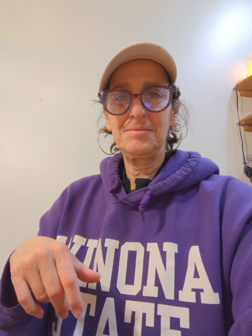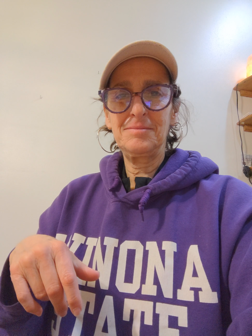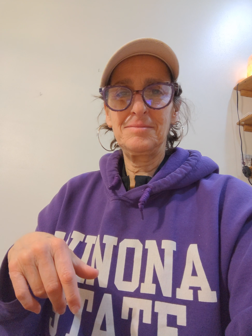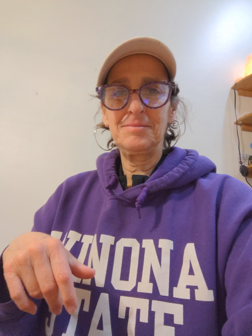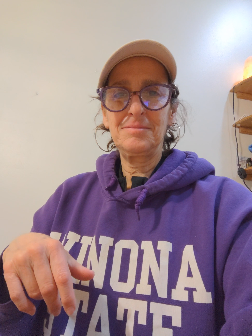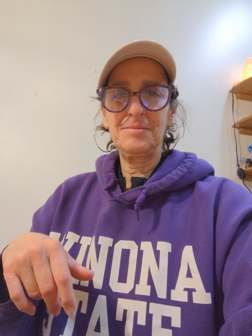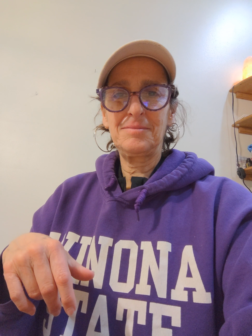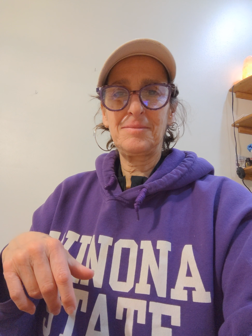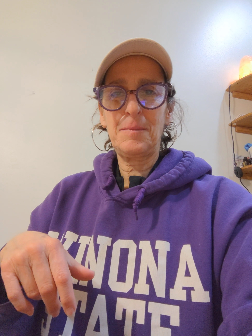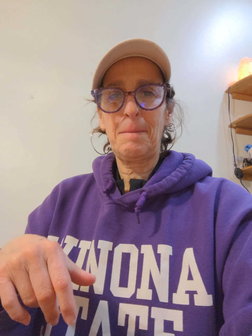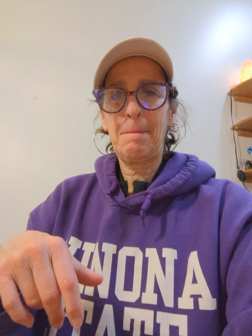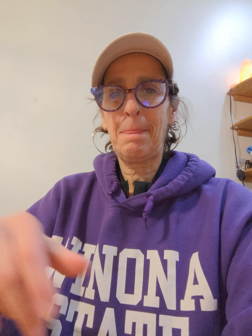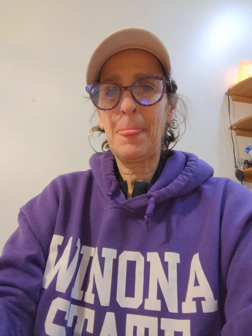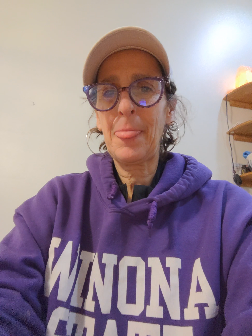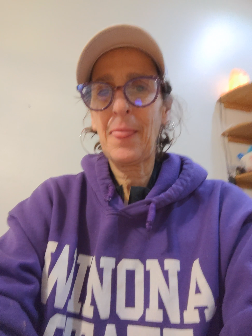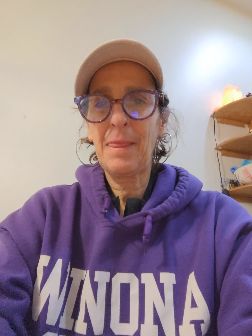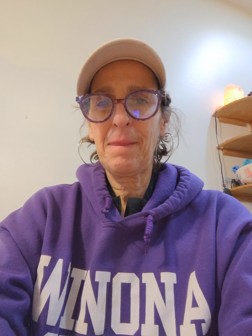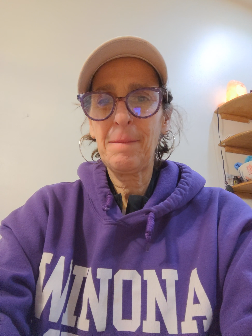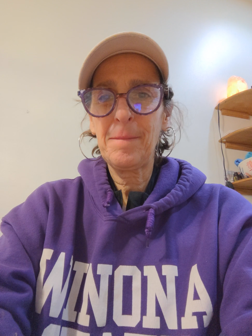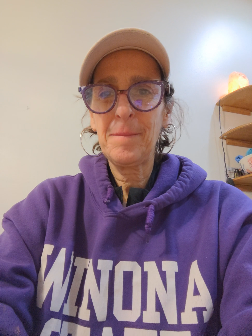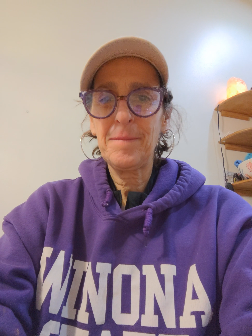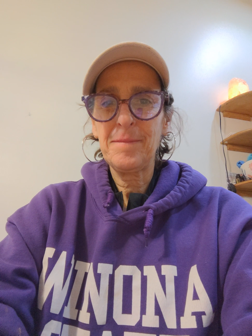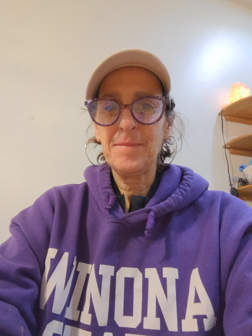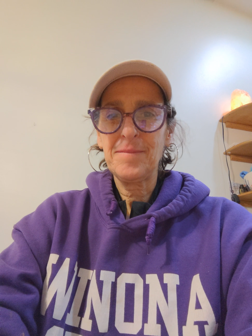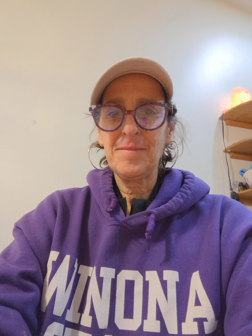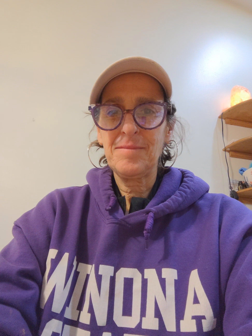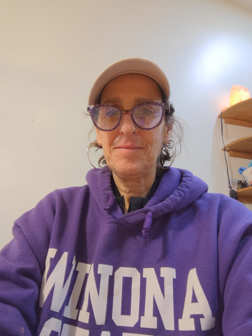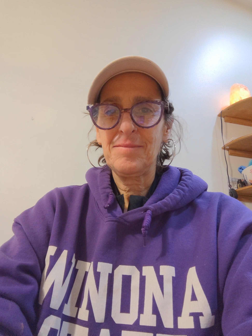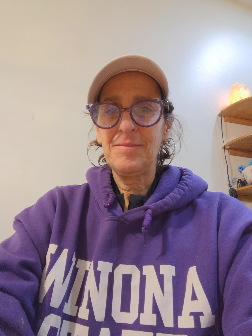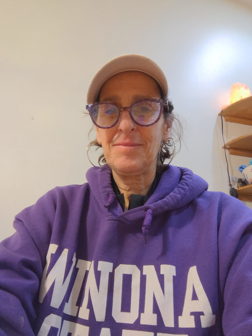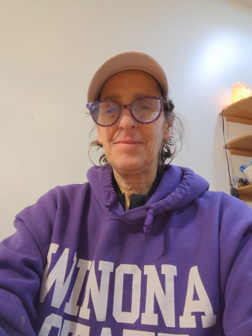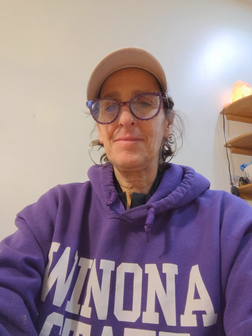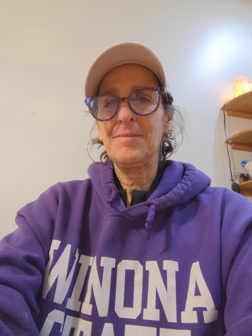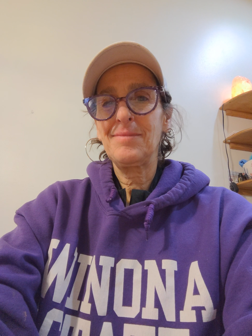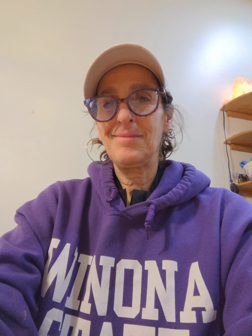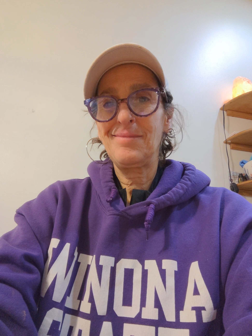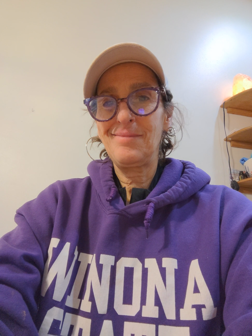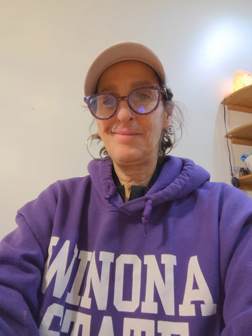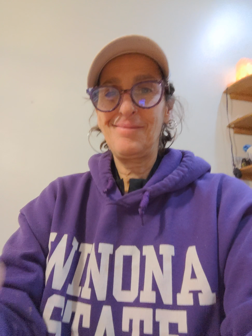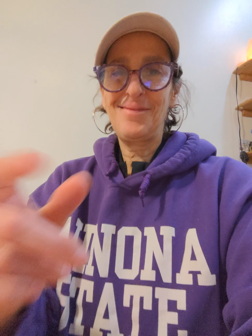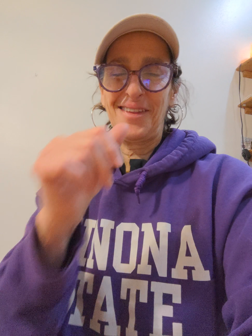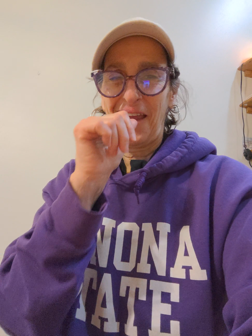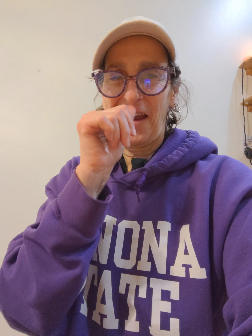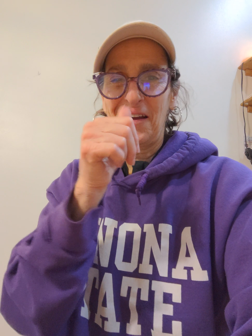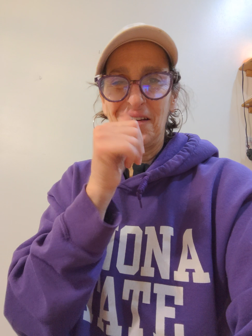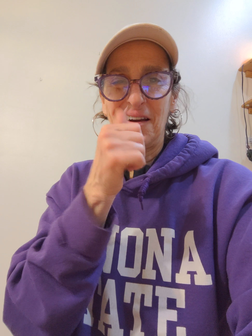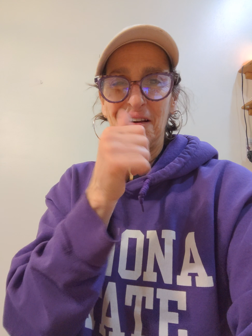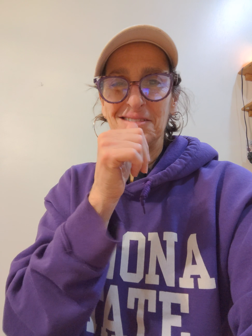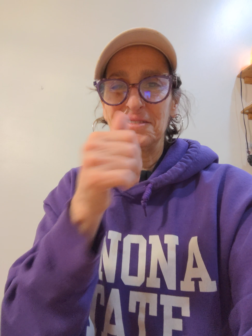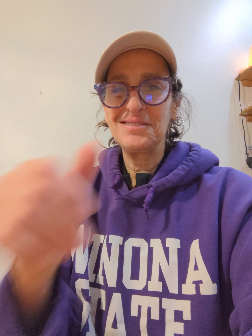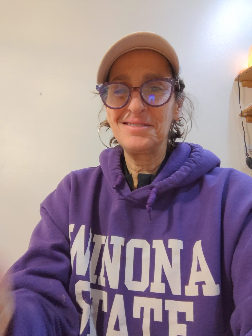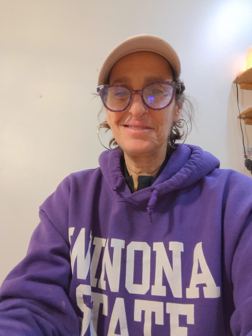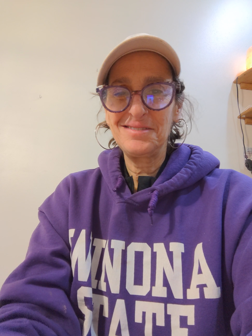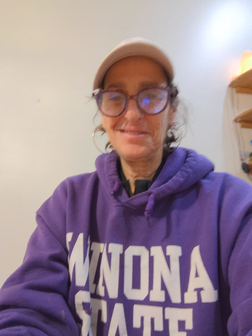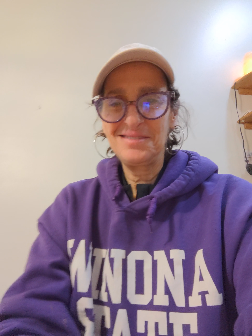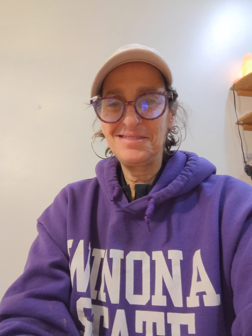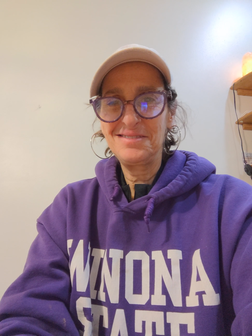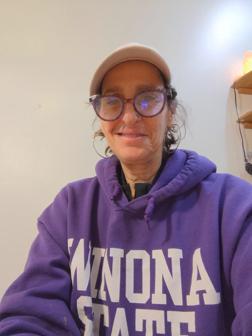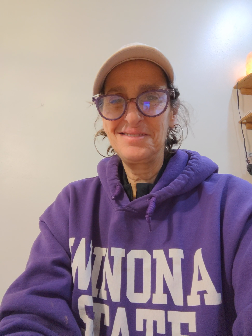nuts